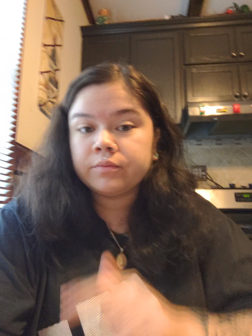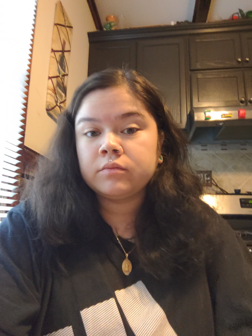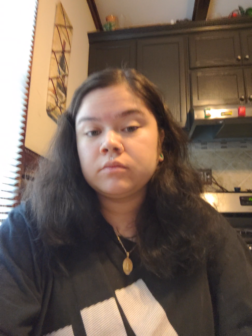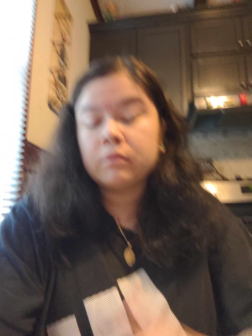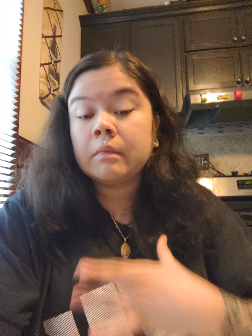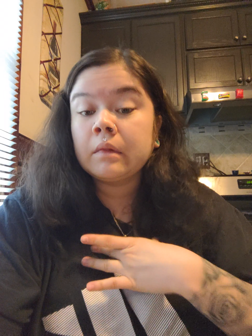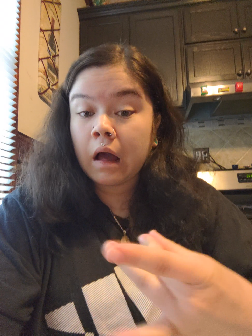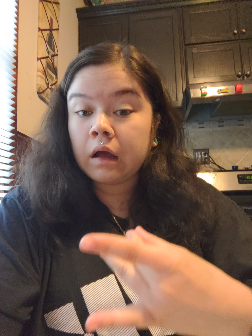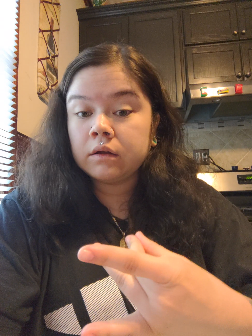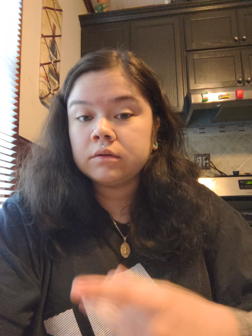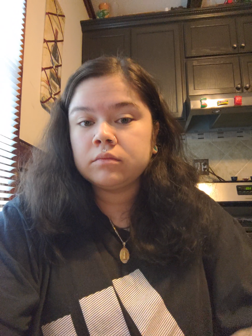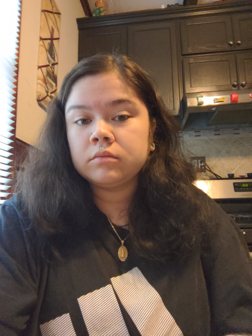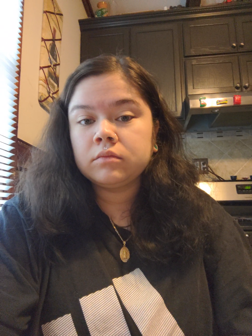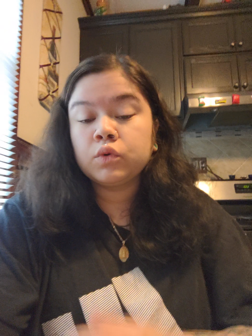like